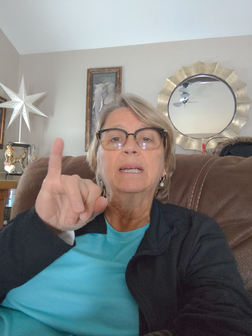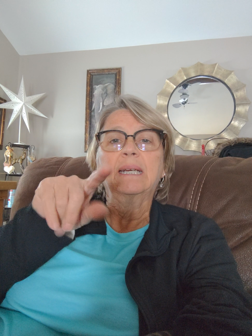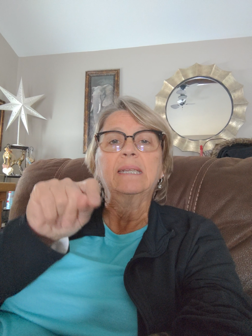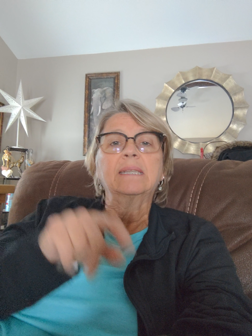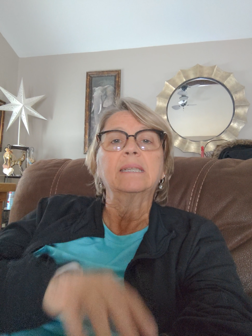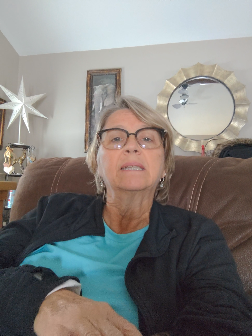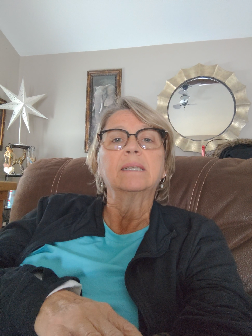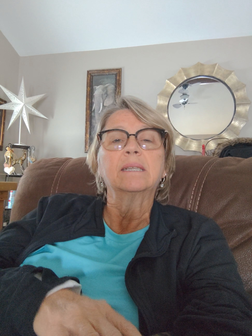he/she/it